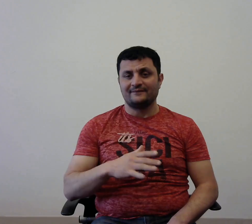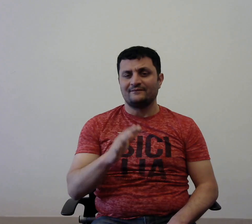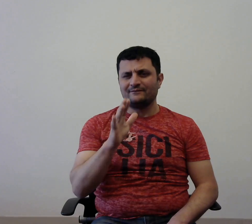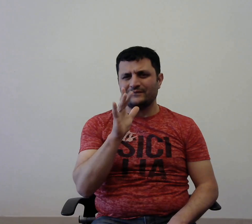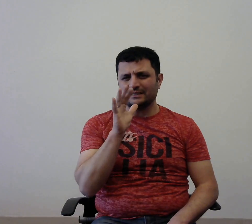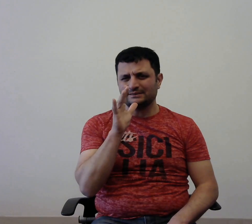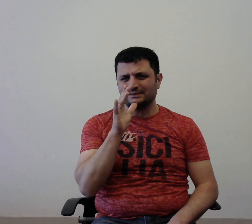vaxt